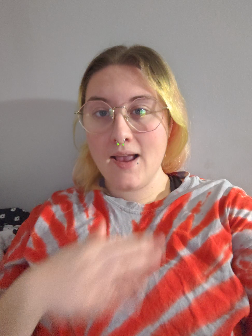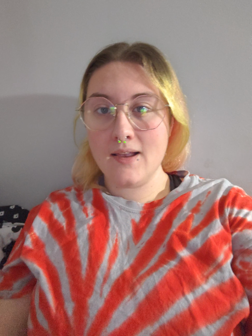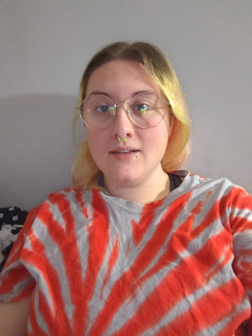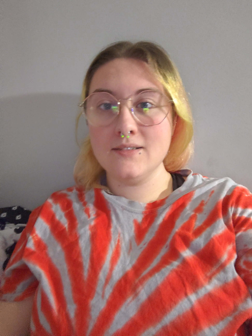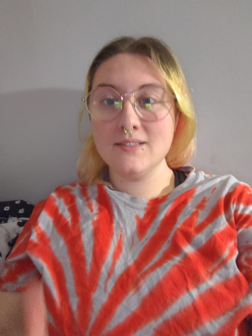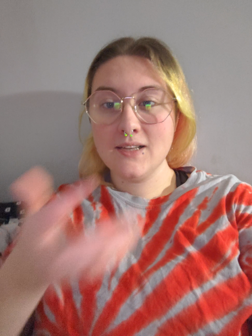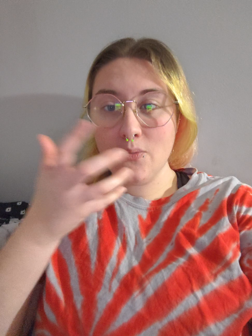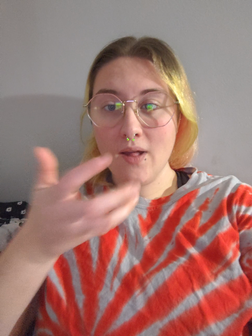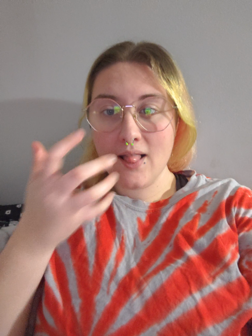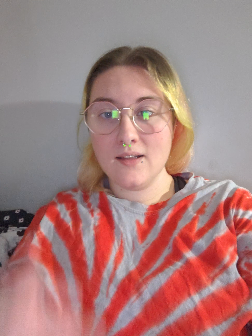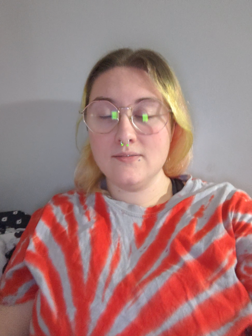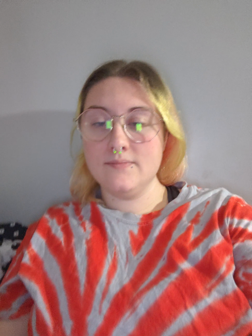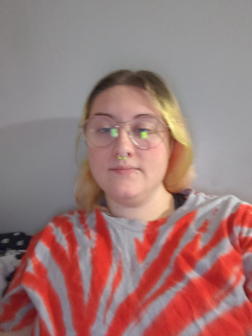cereal